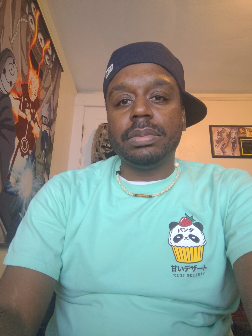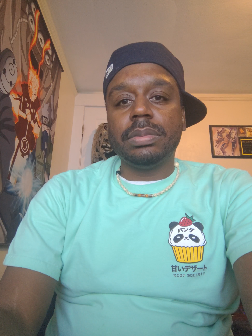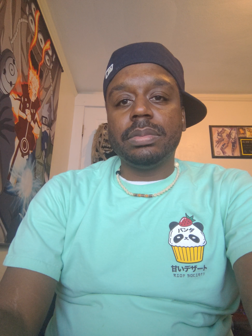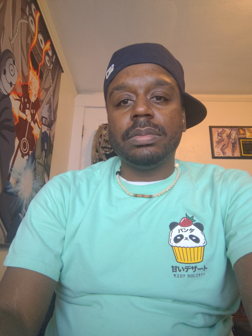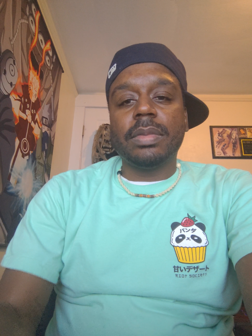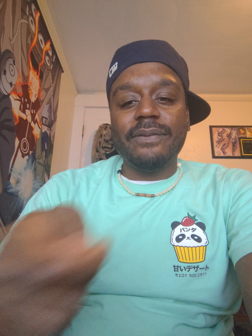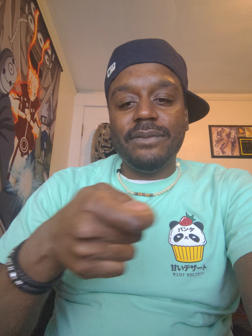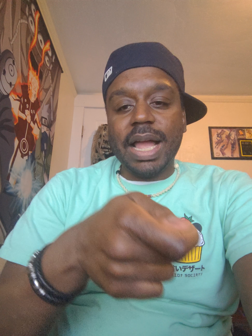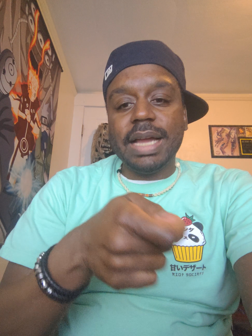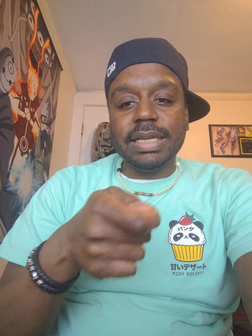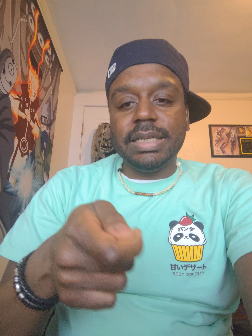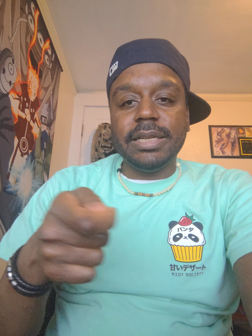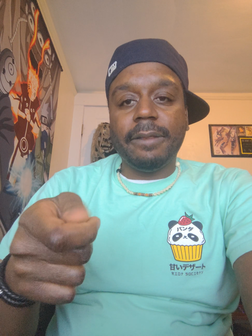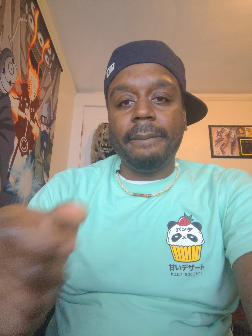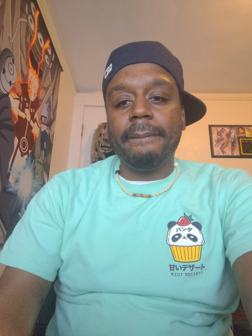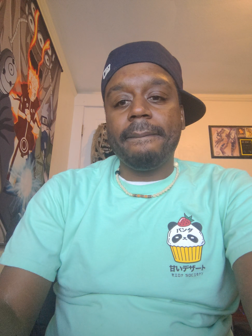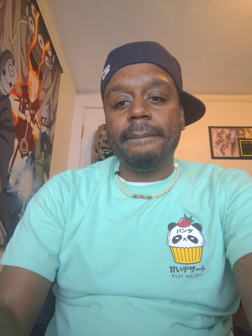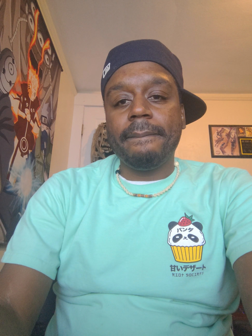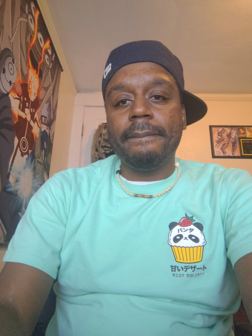vacuum